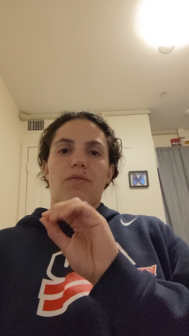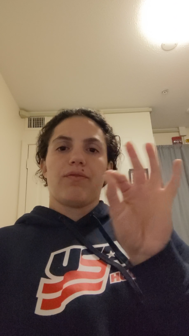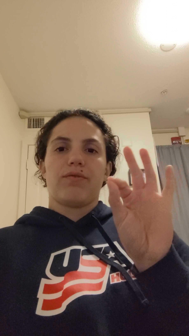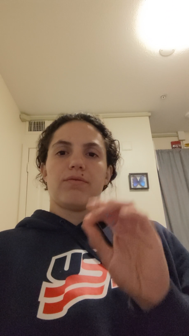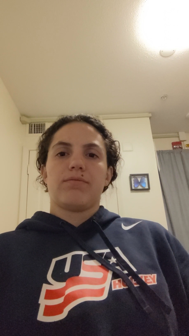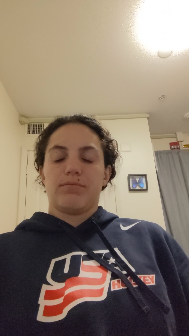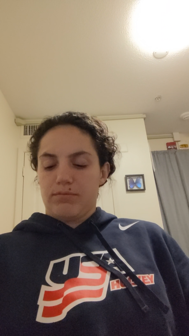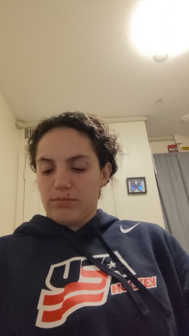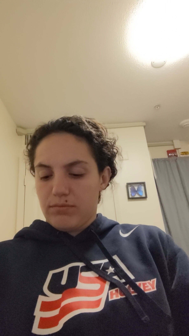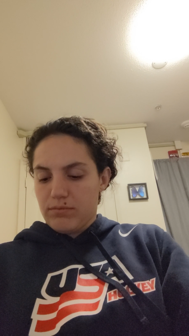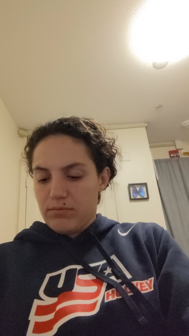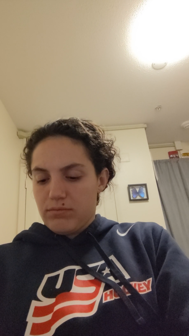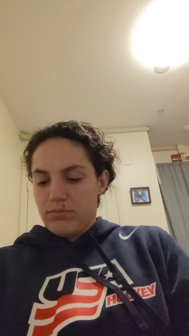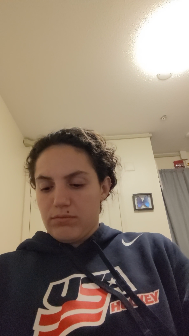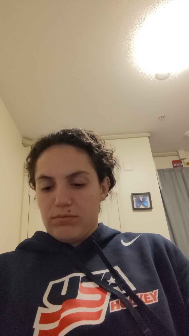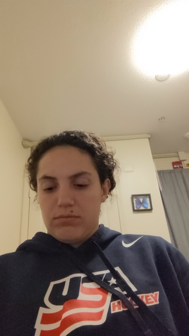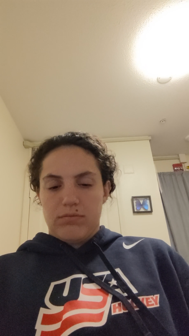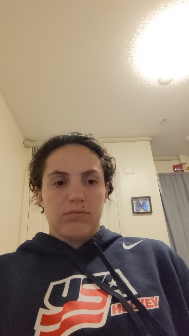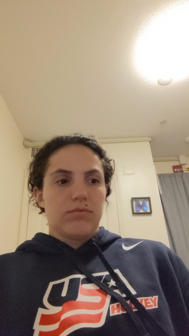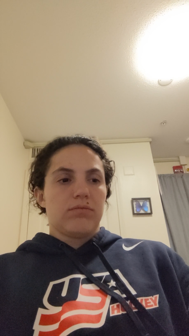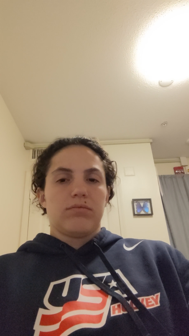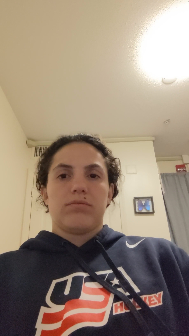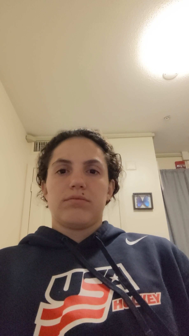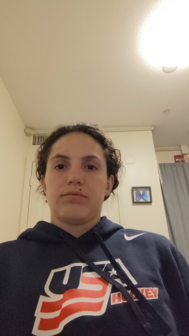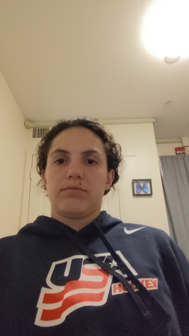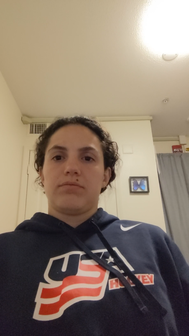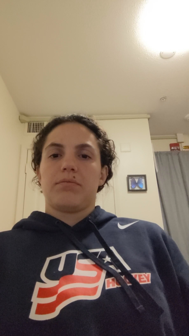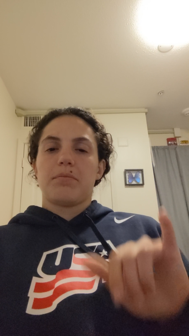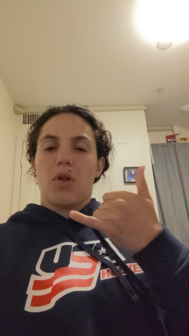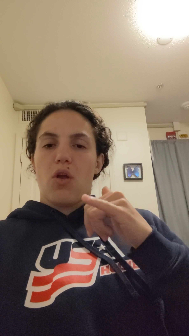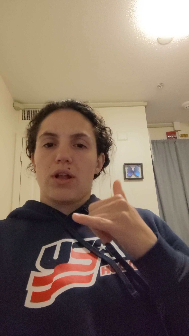party